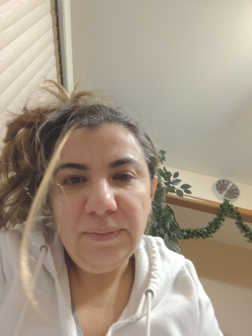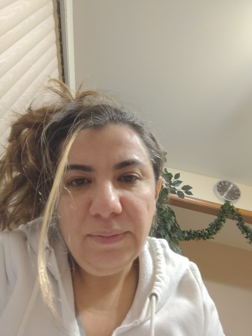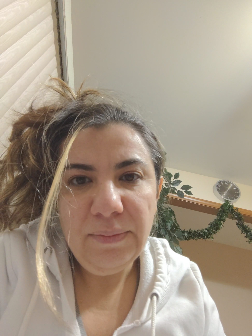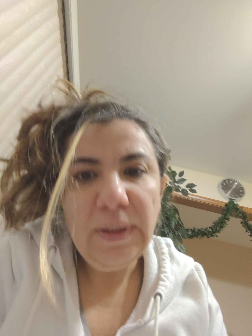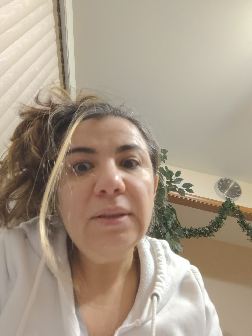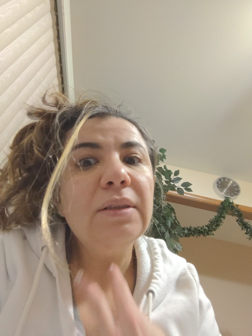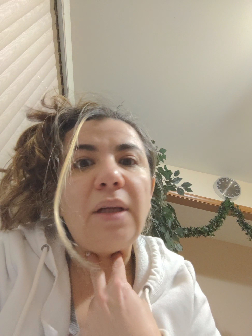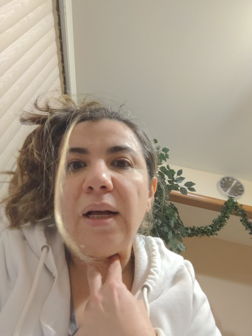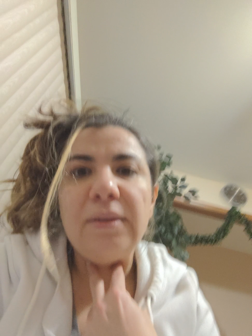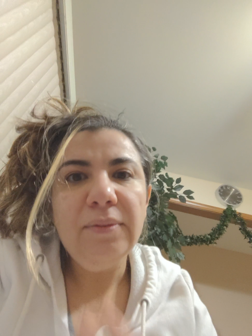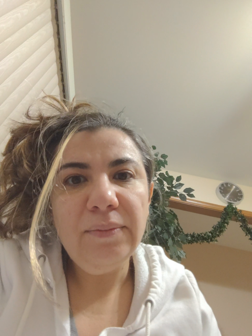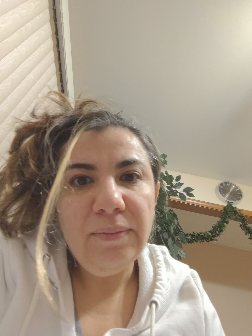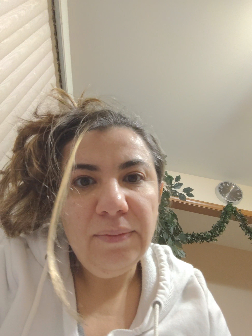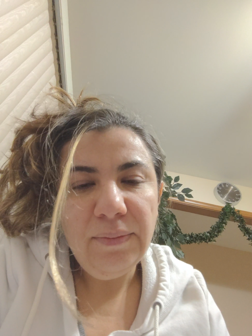stuck